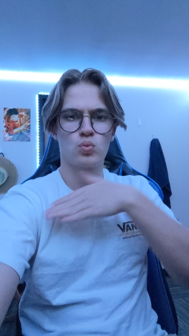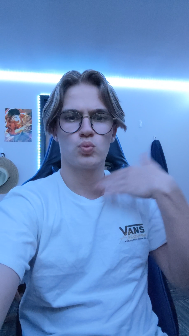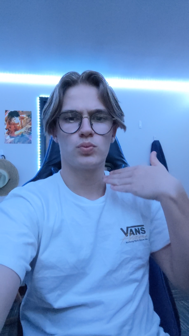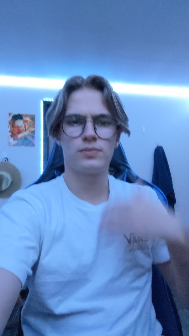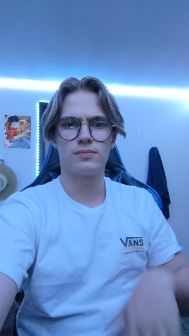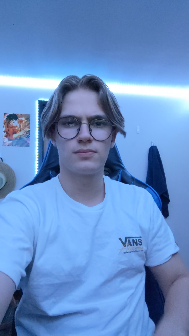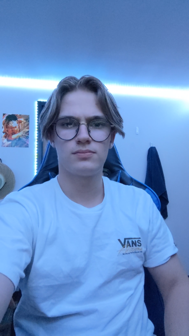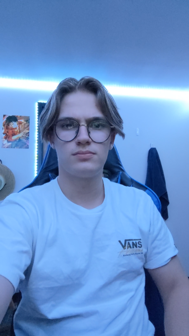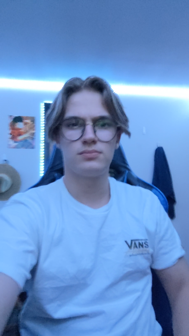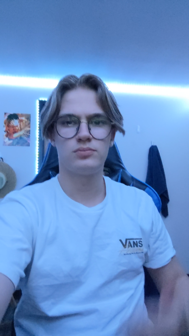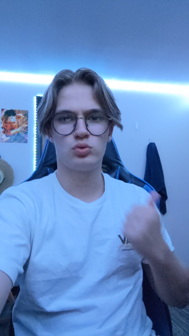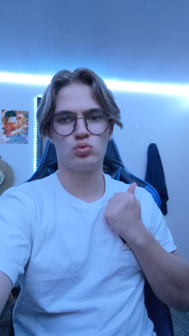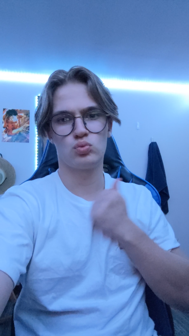coats